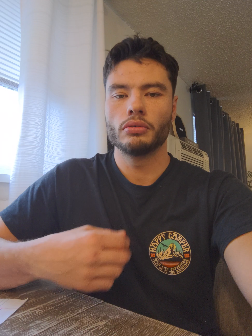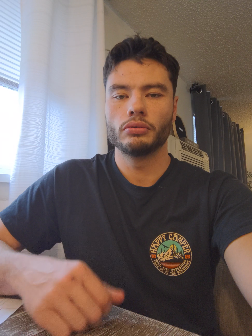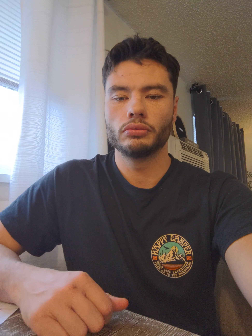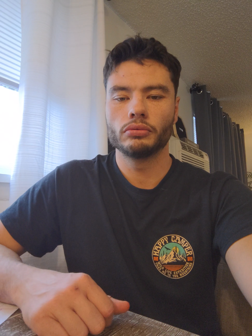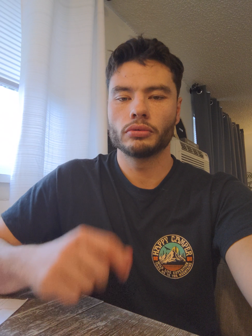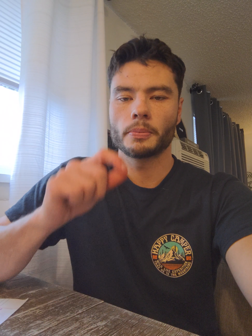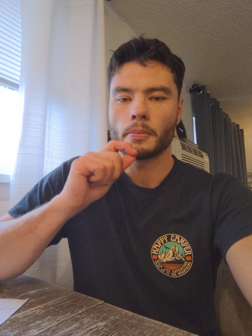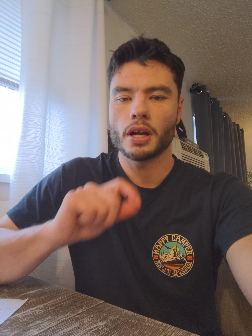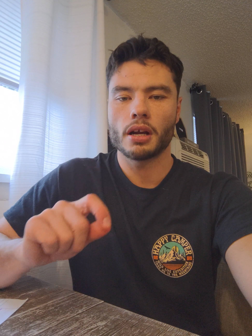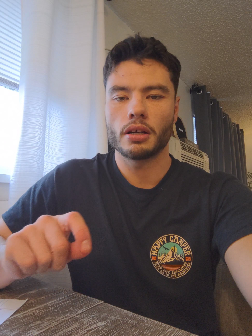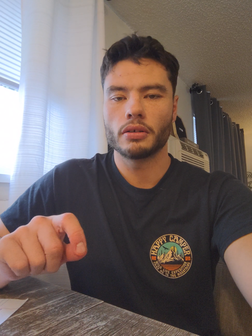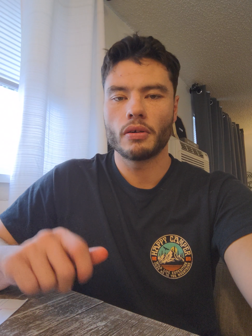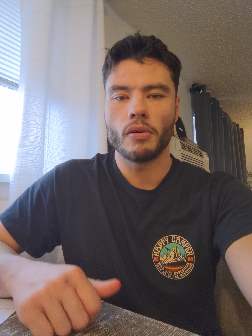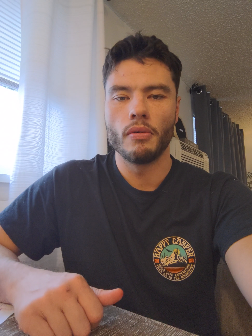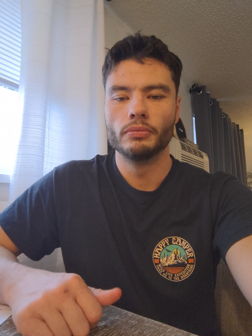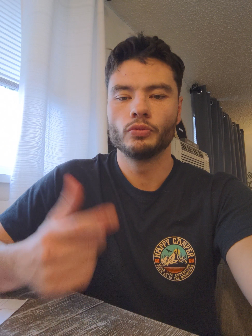pen